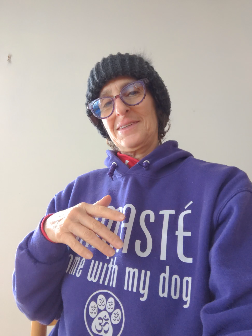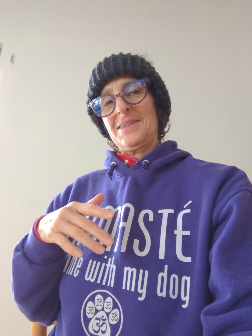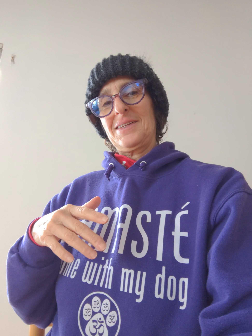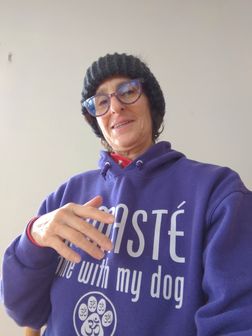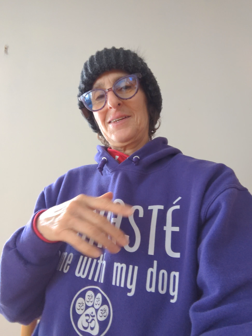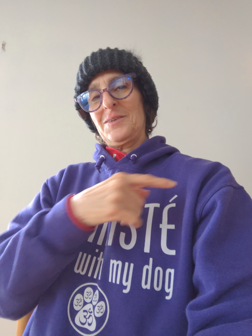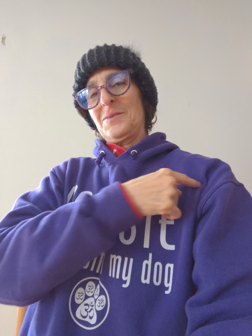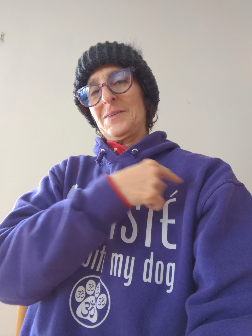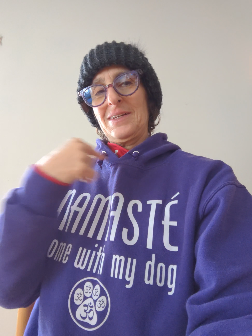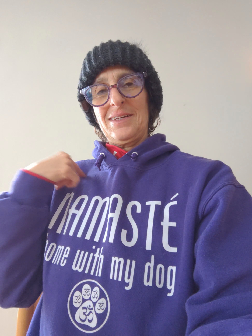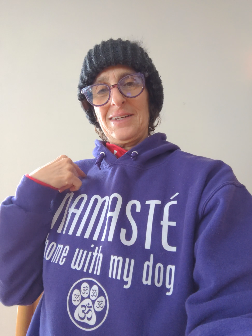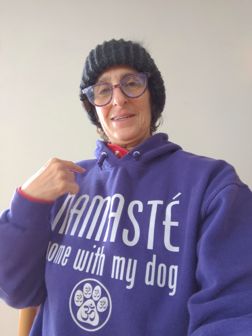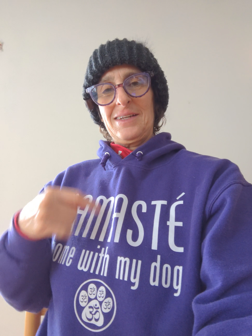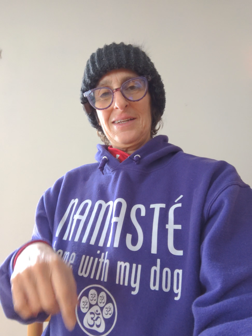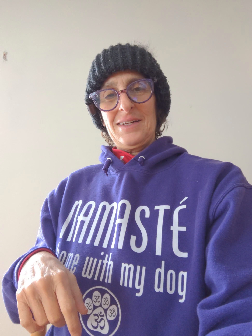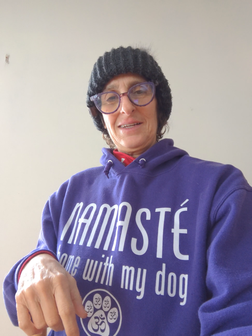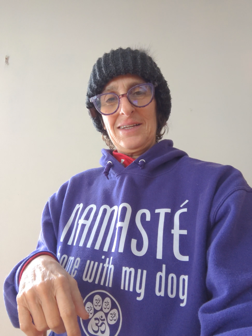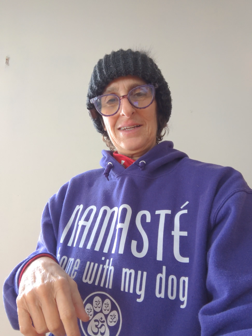we